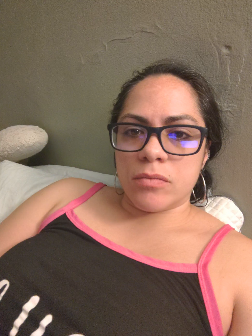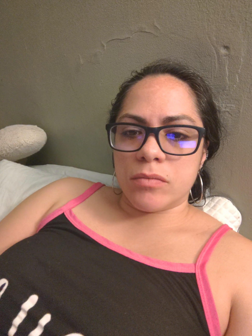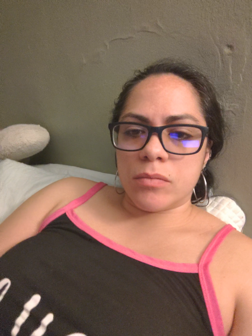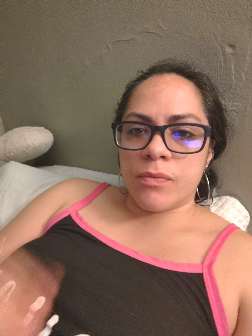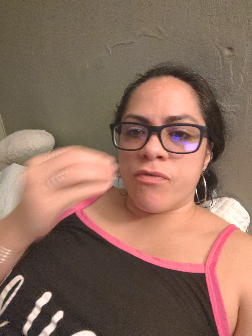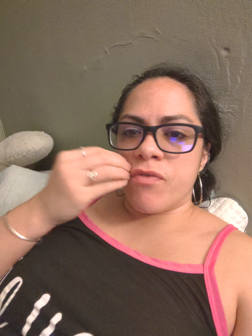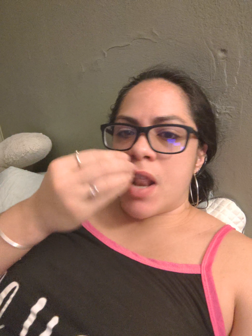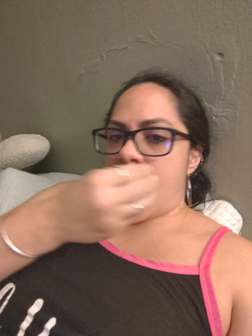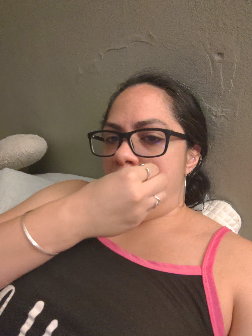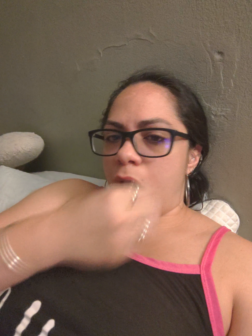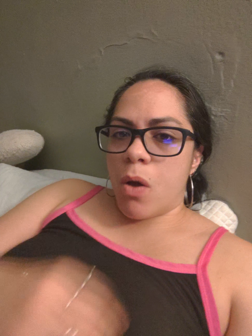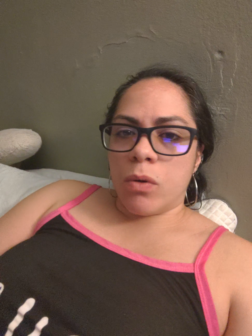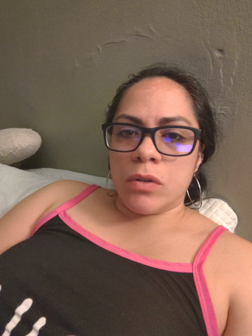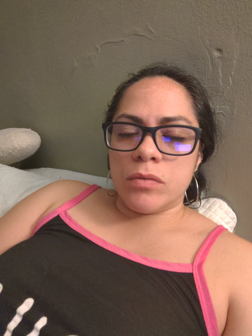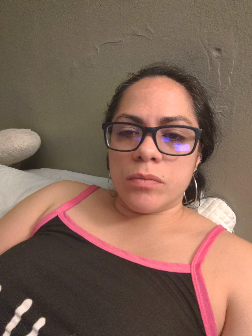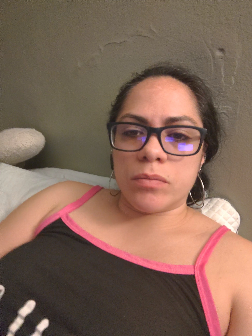flower